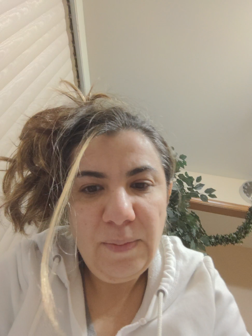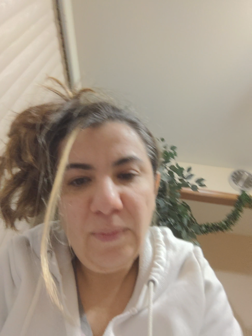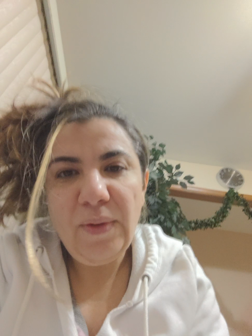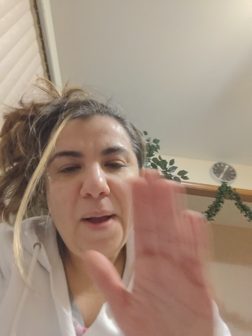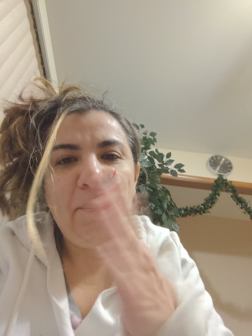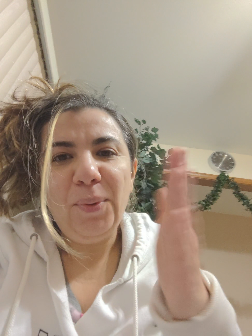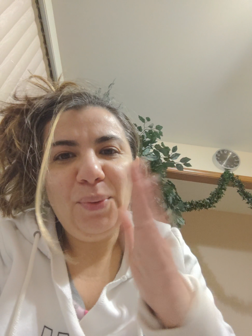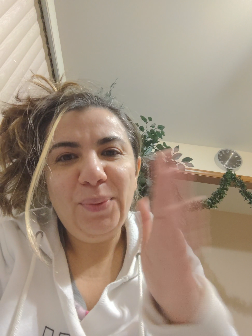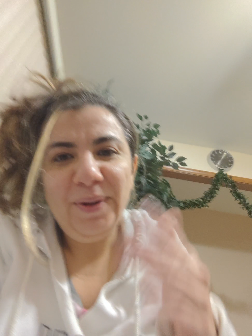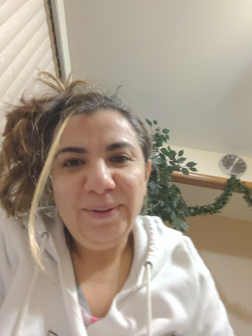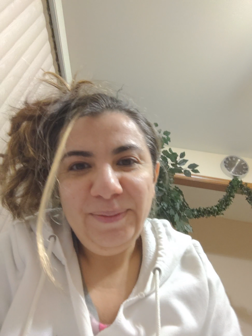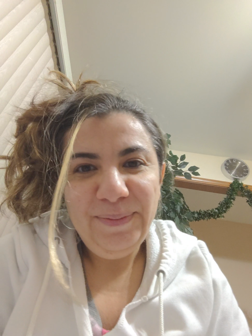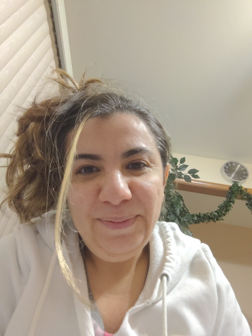book